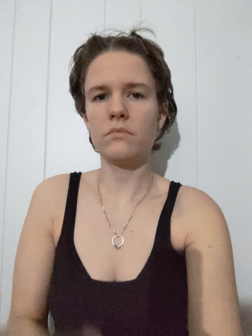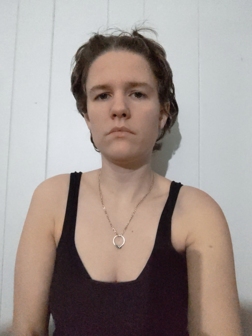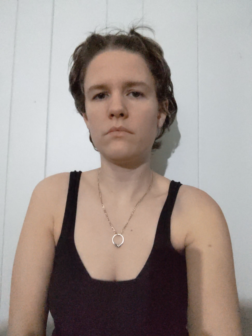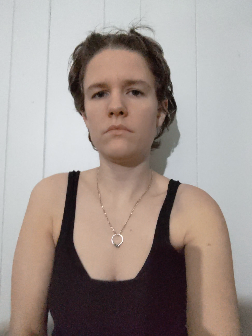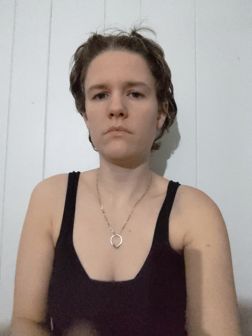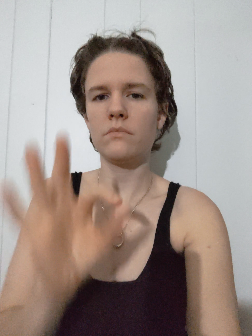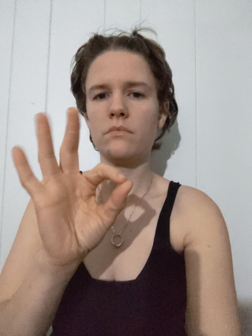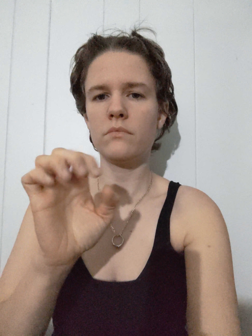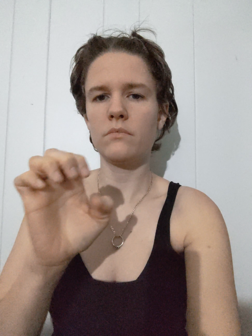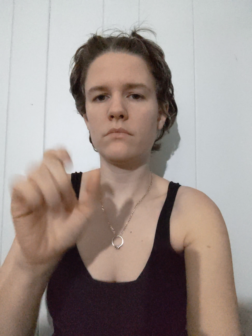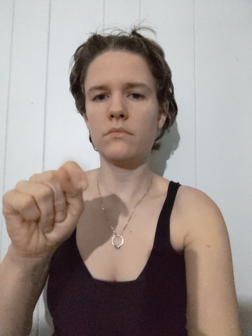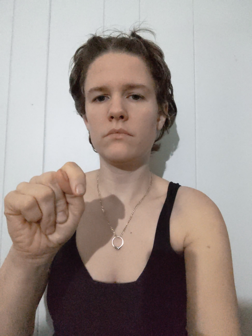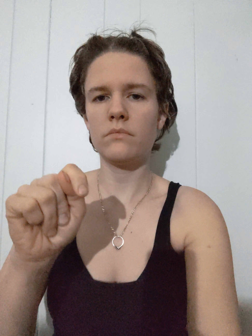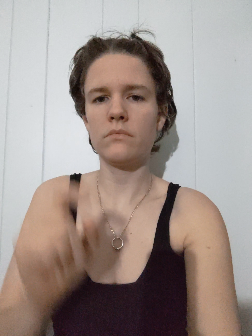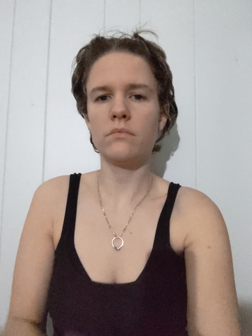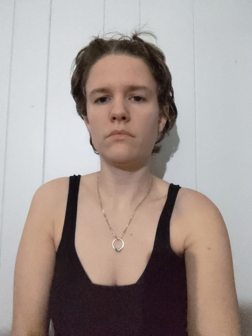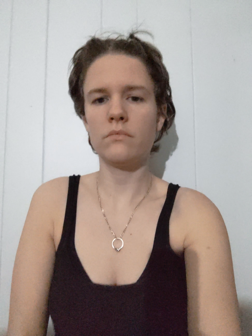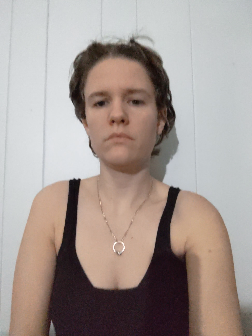feet